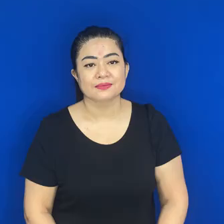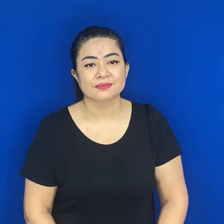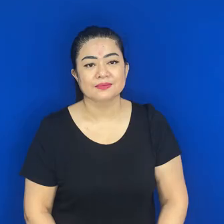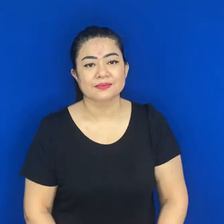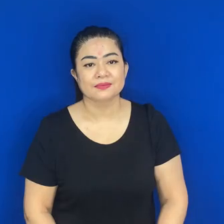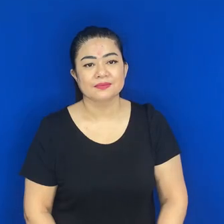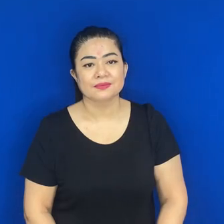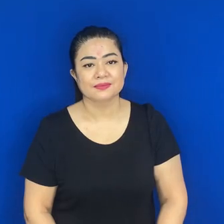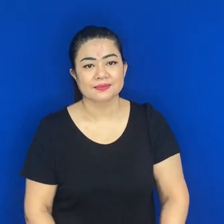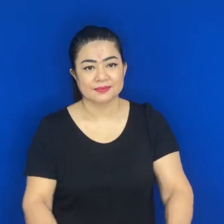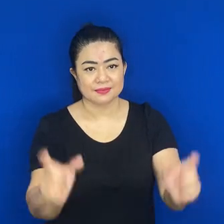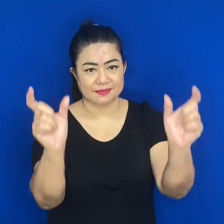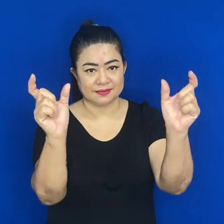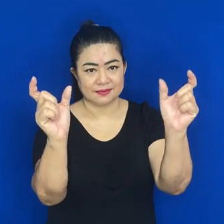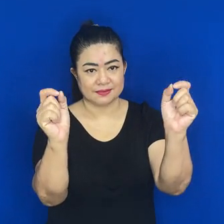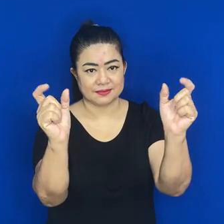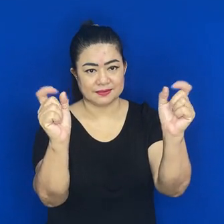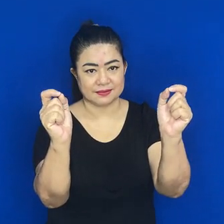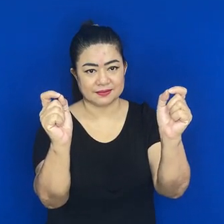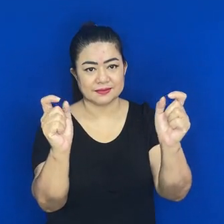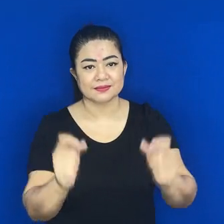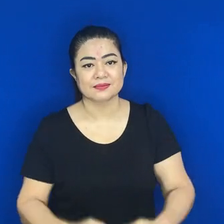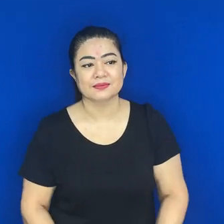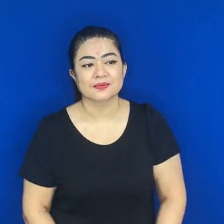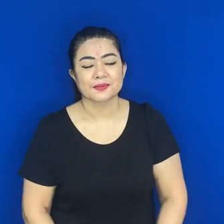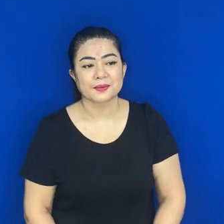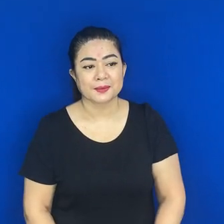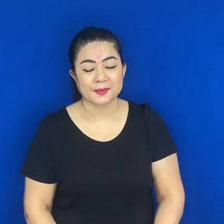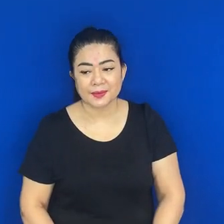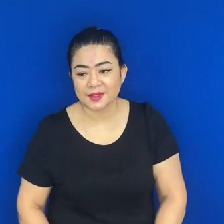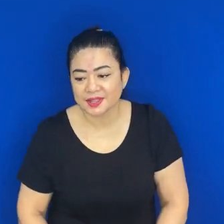crab